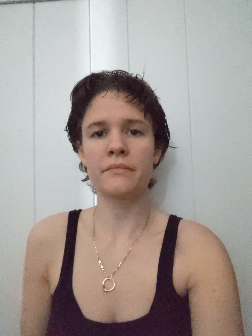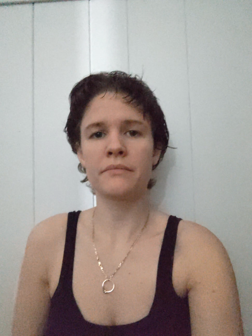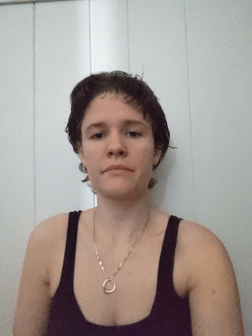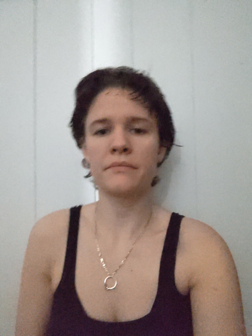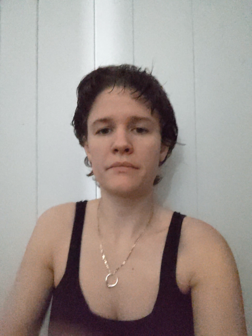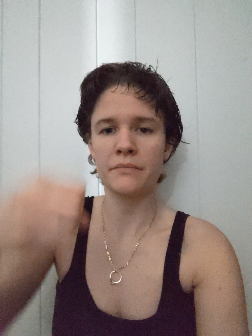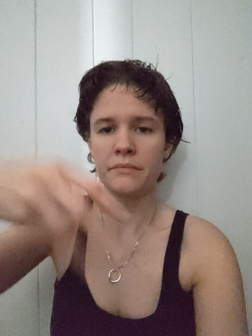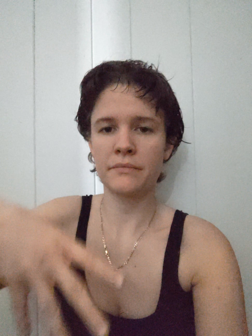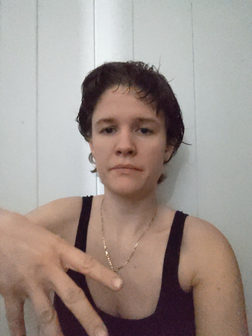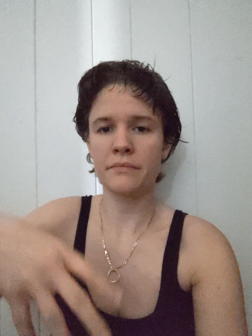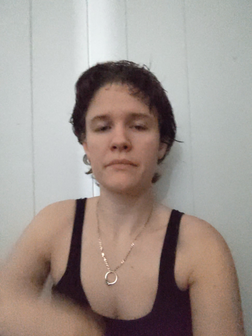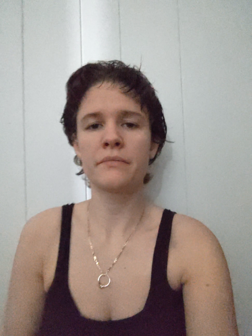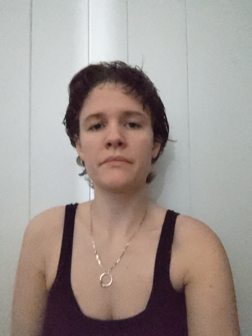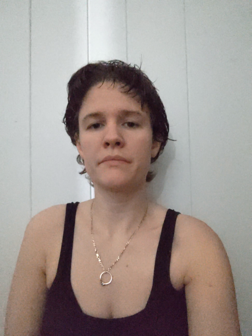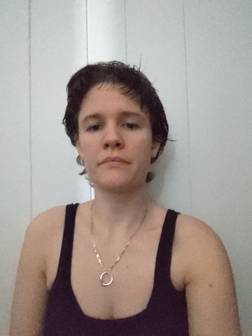drop